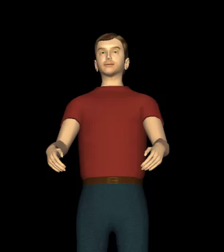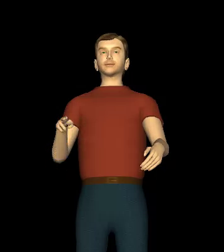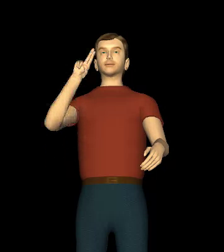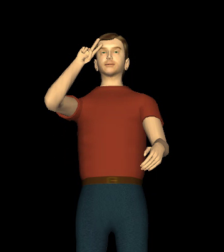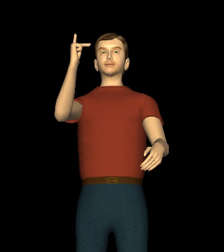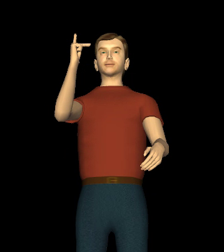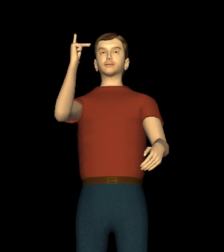عادة